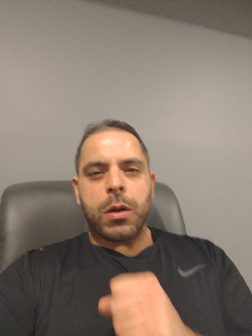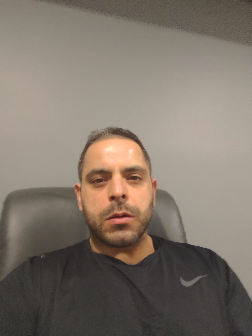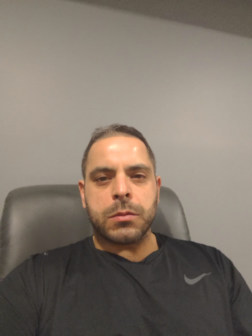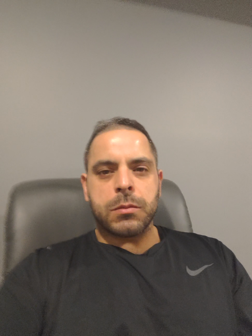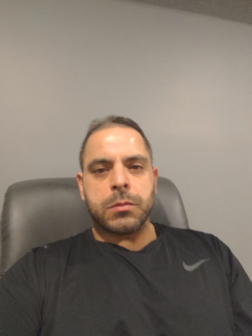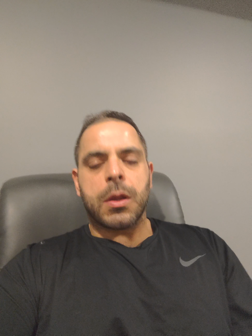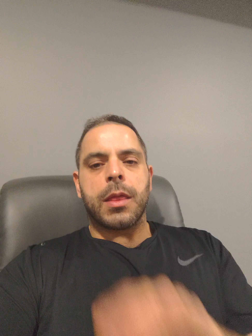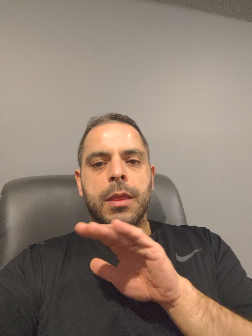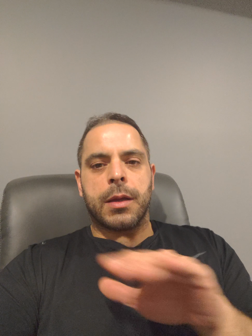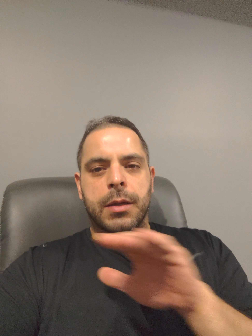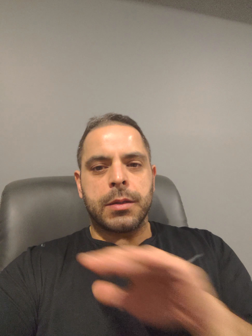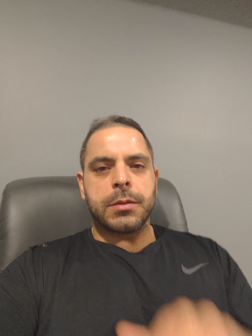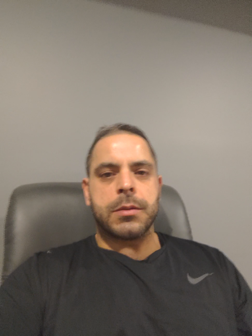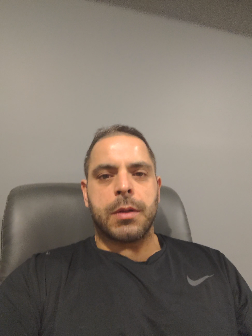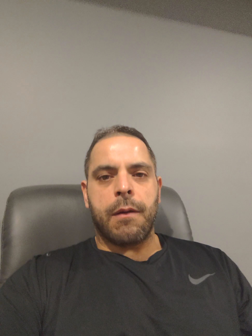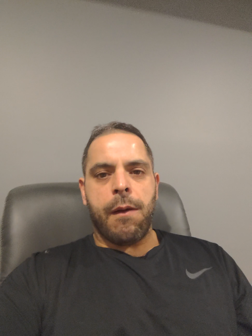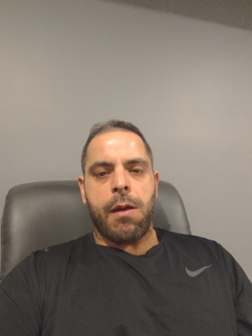clean